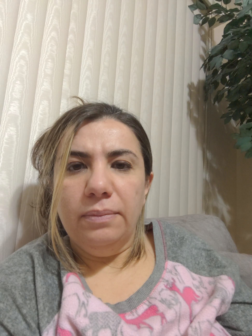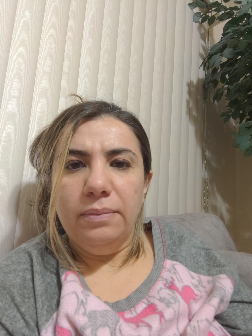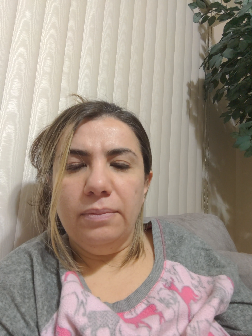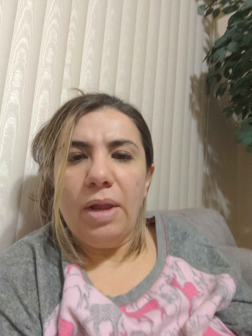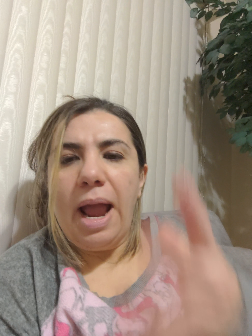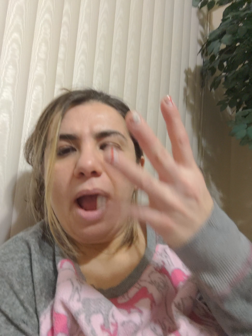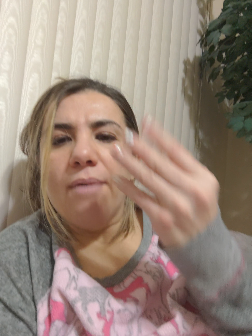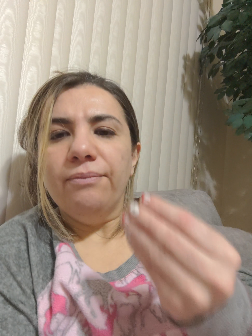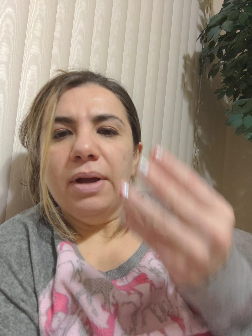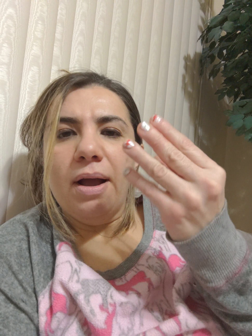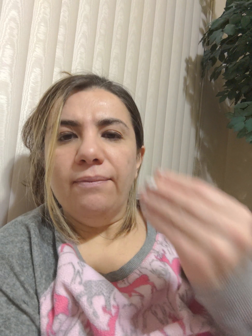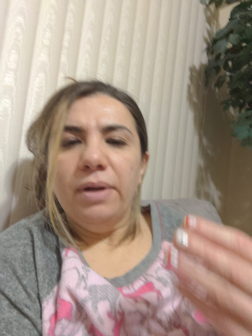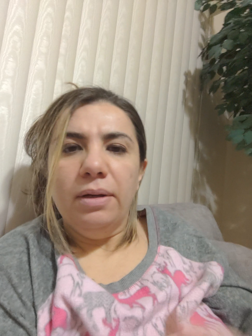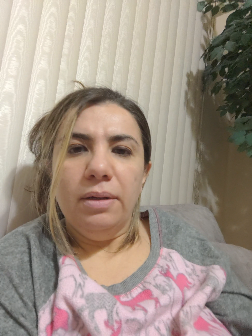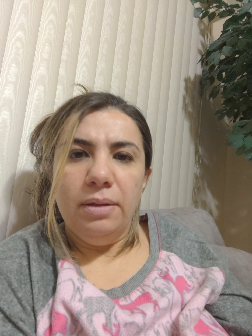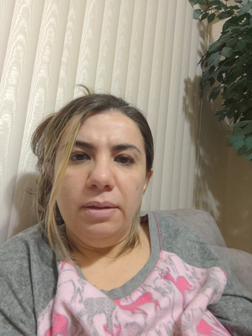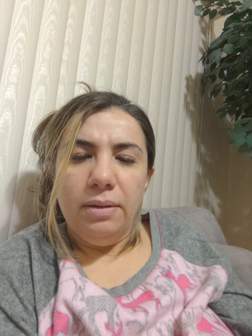wet